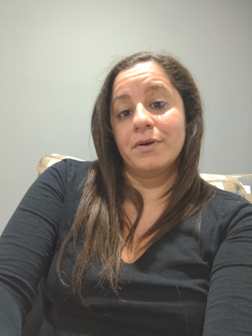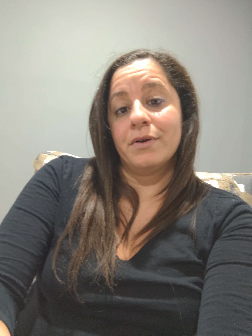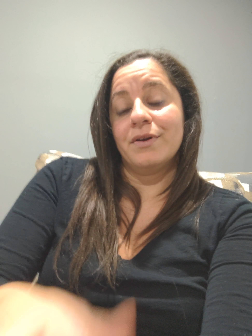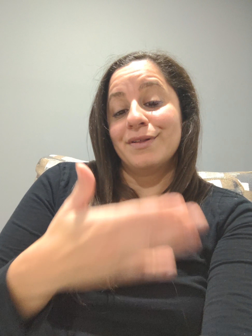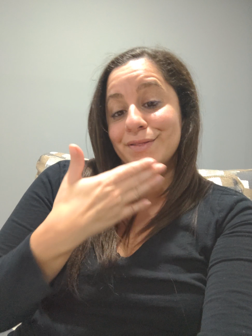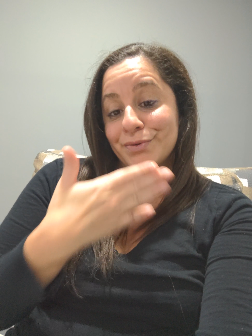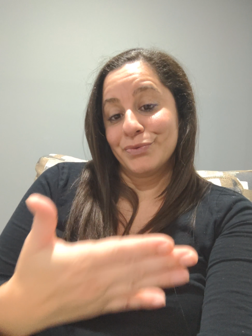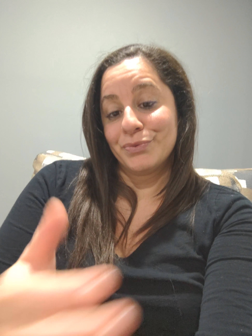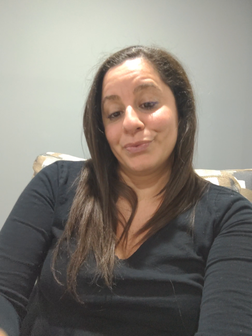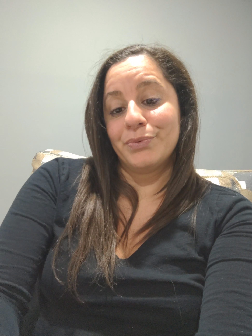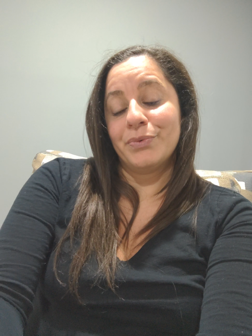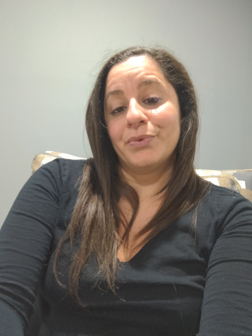thank you